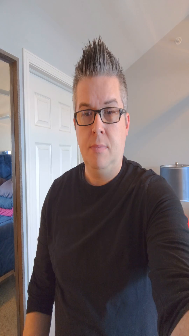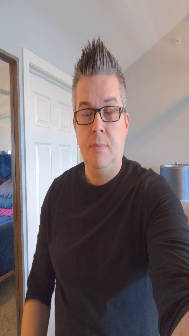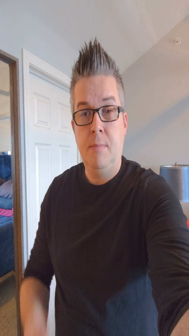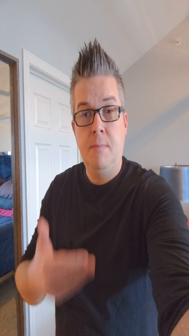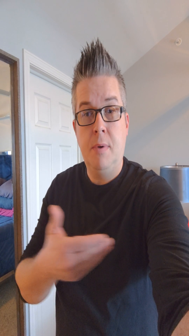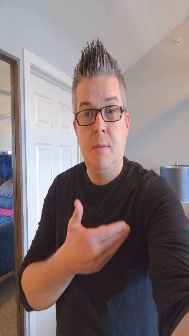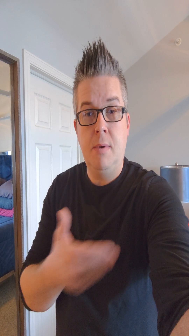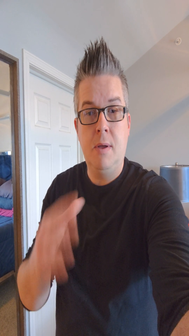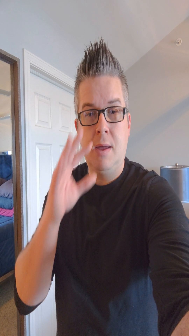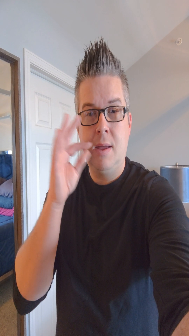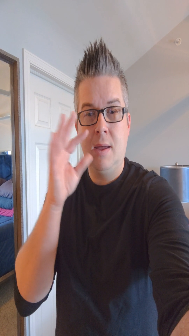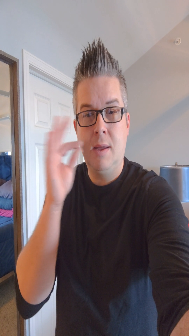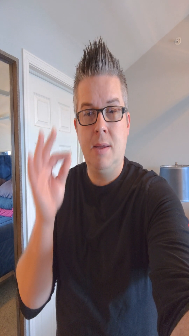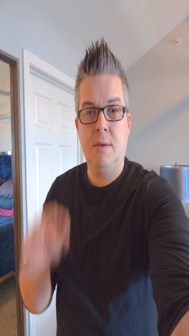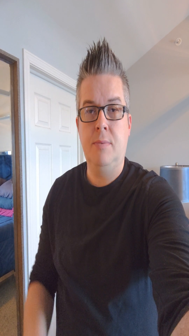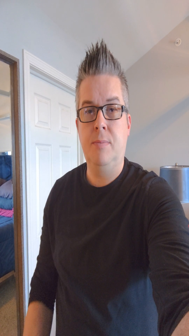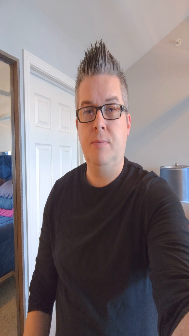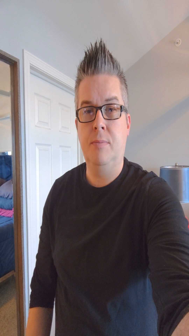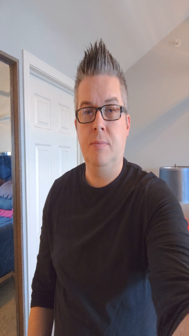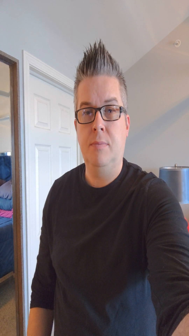kitty